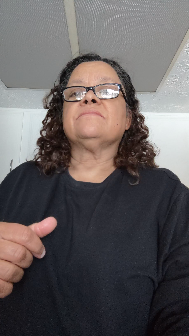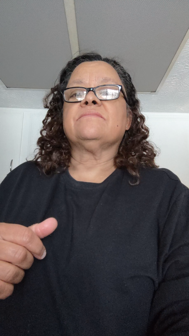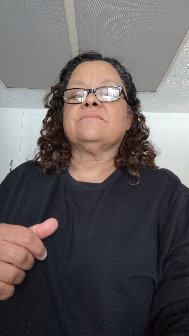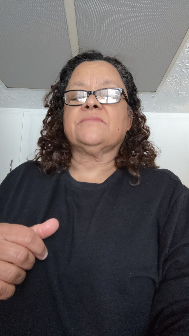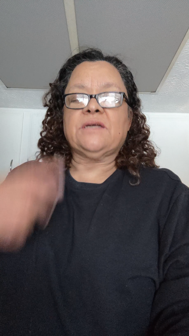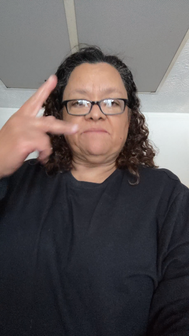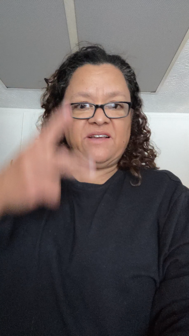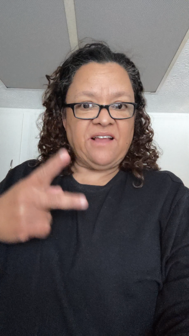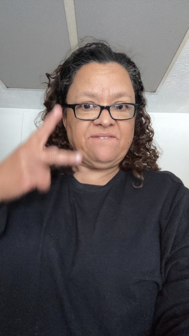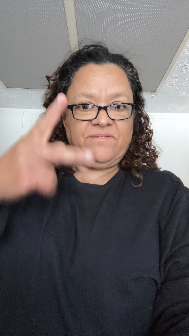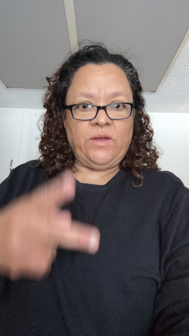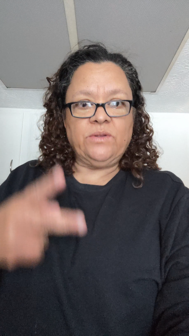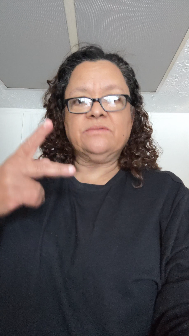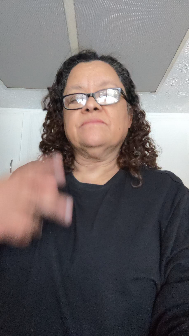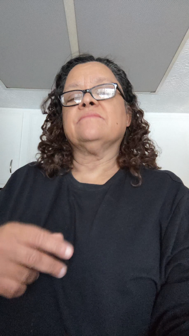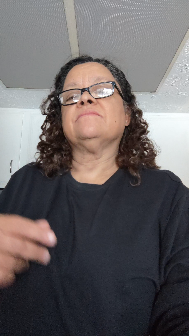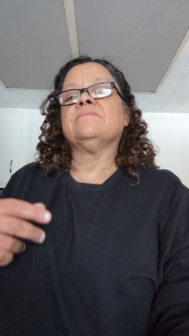careful